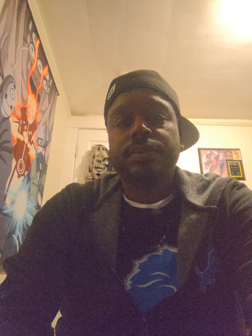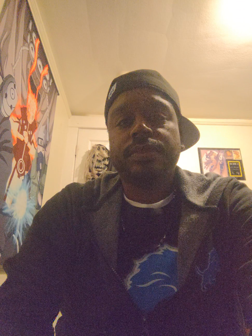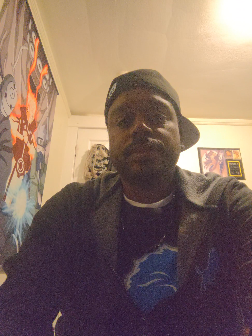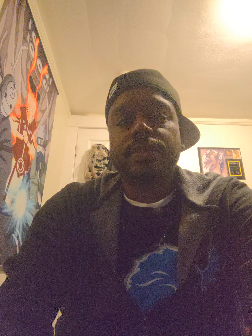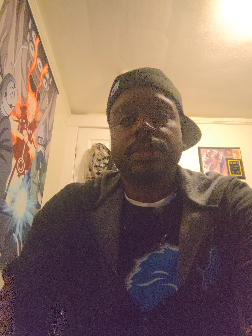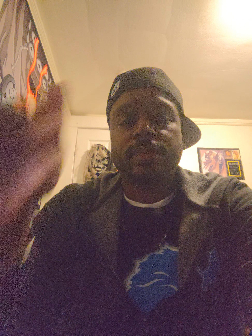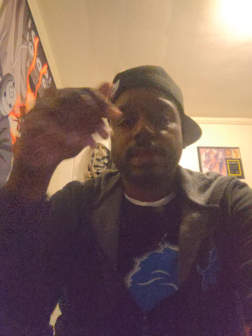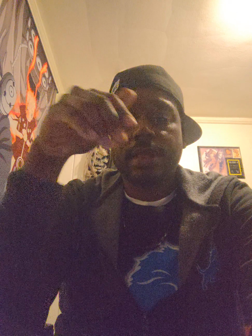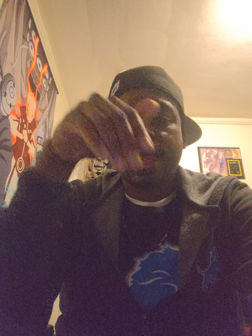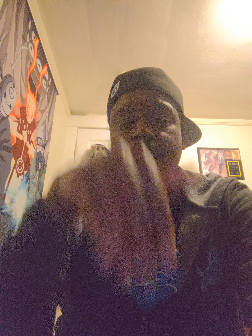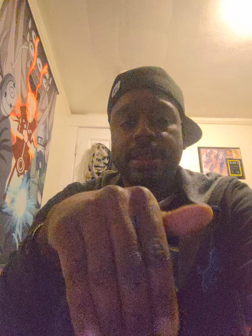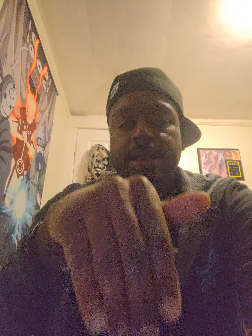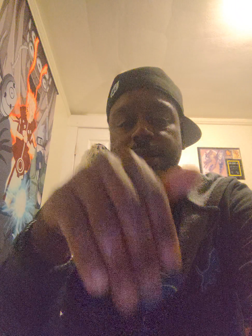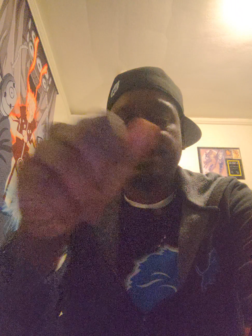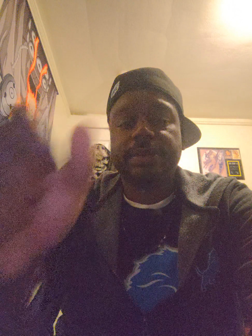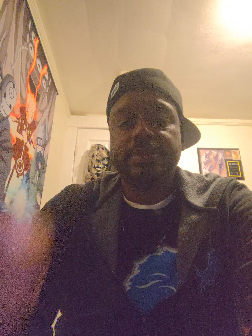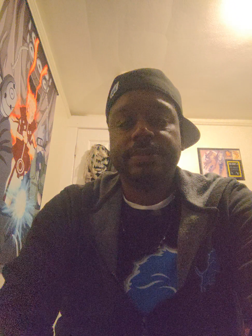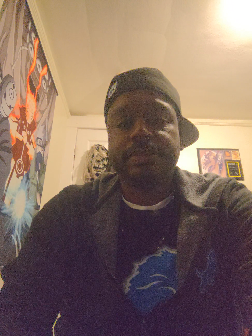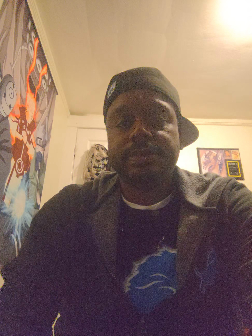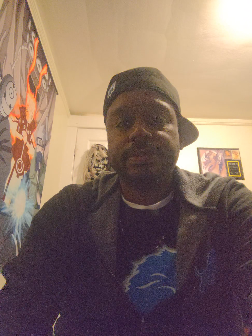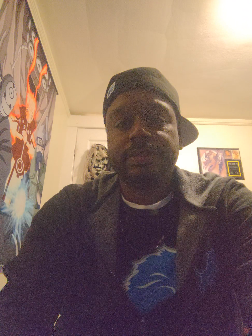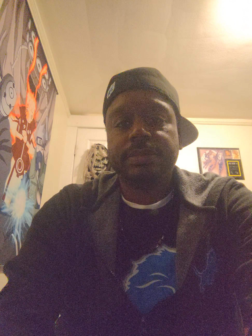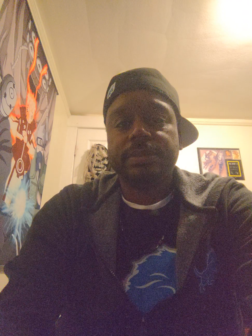night